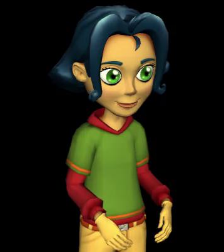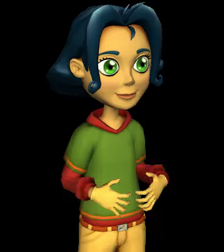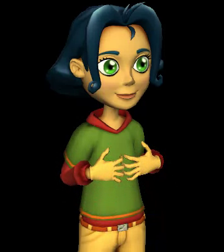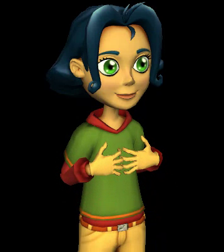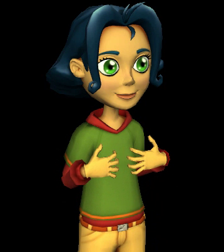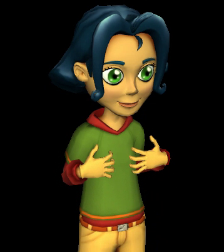عالم